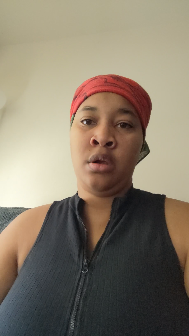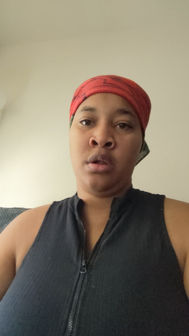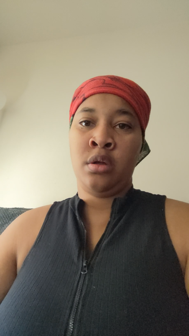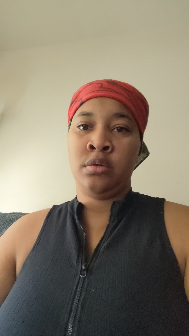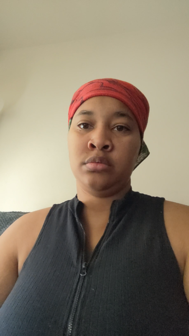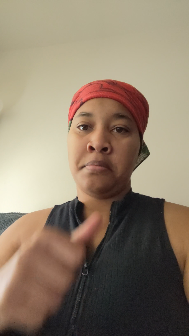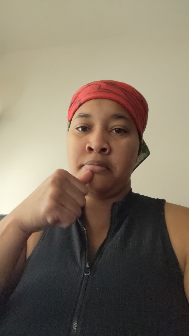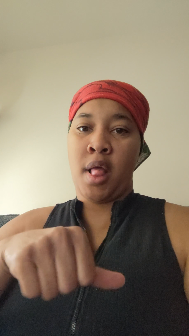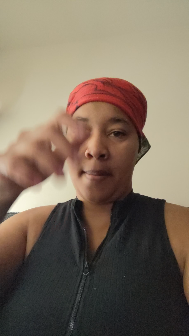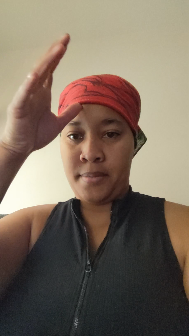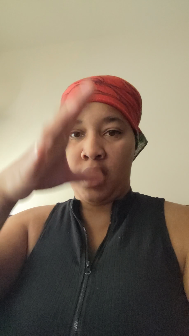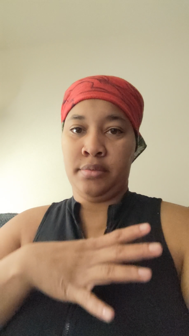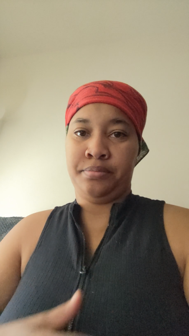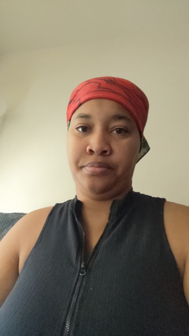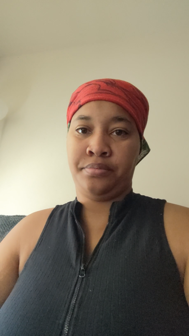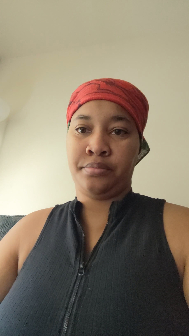mailman